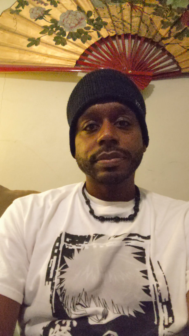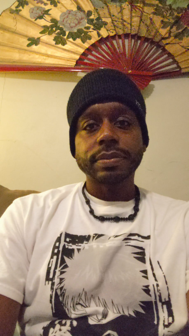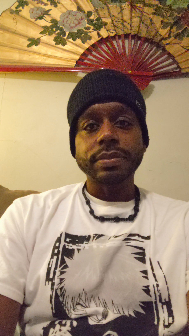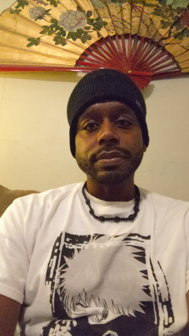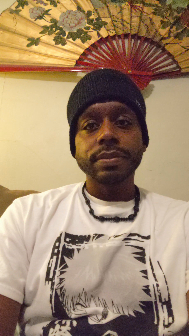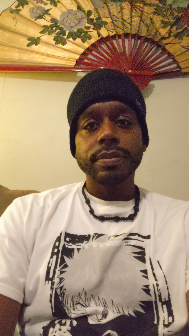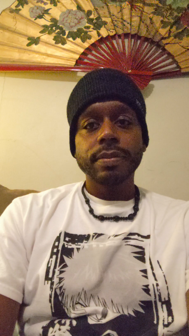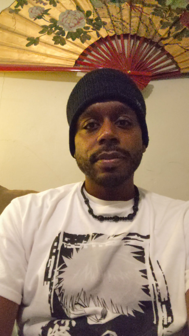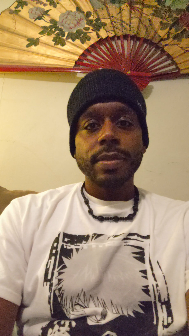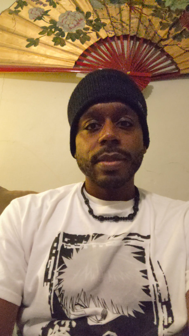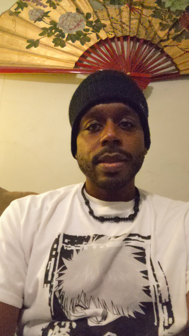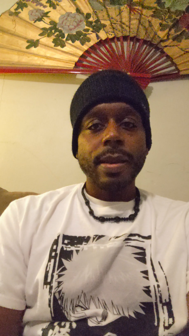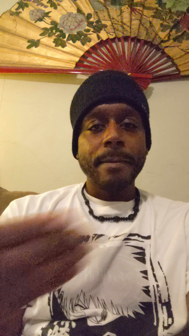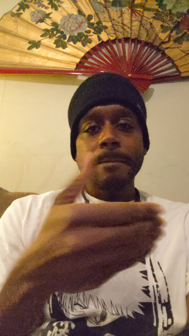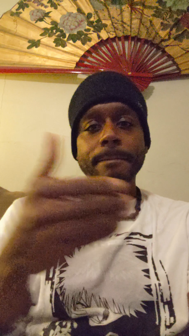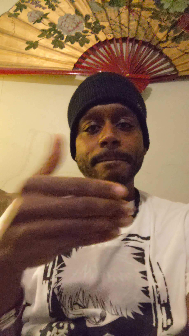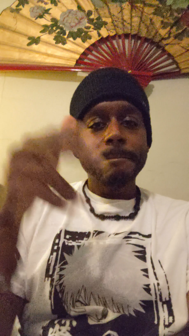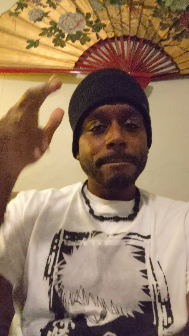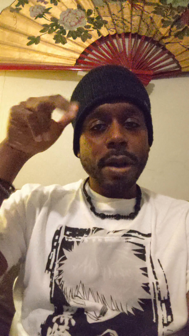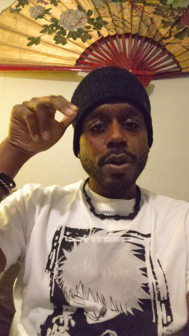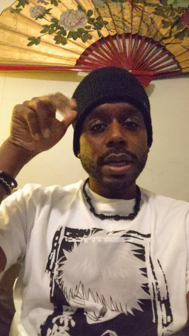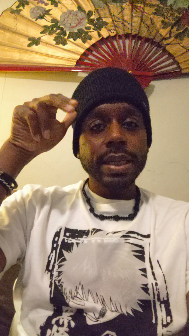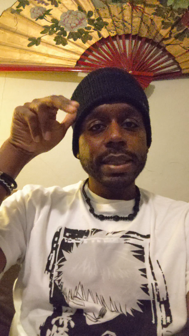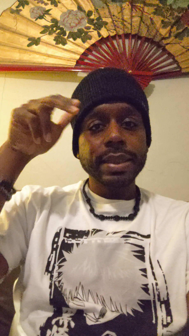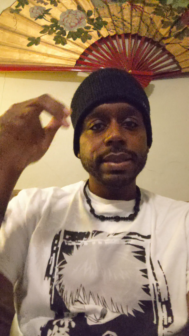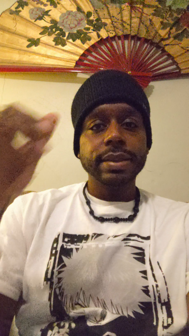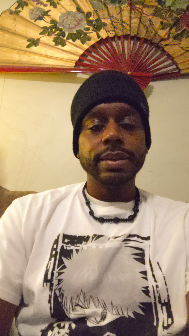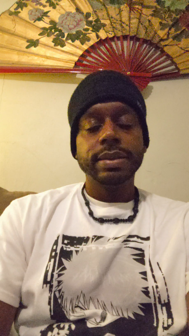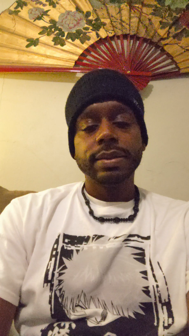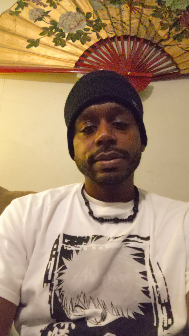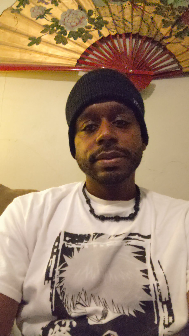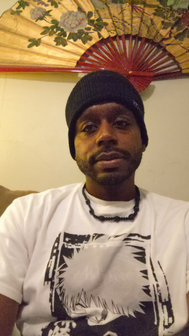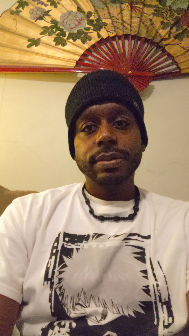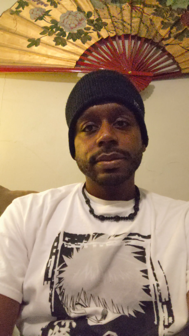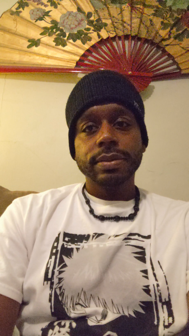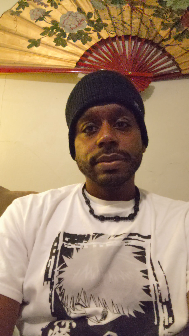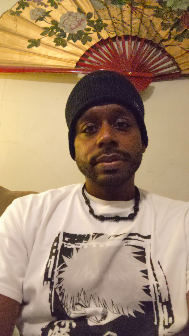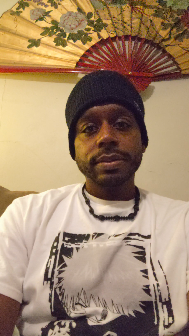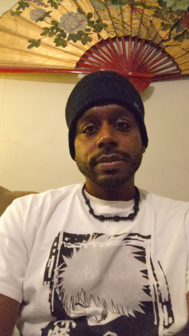pony